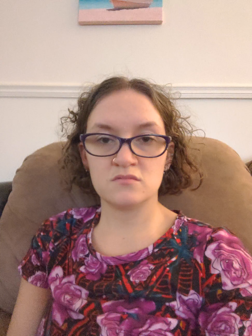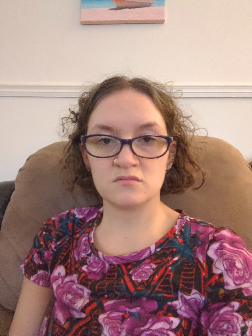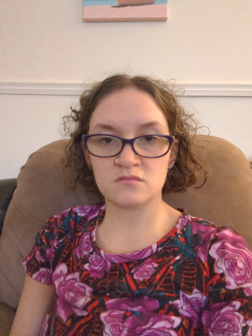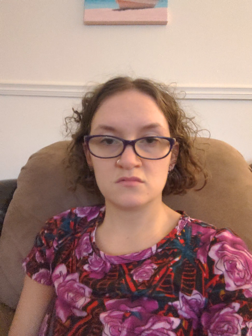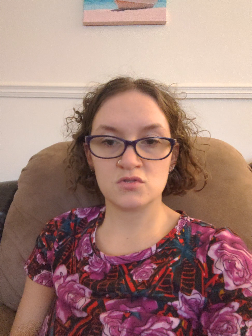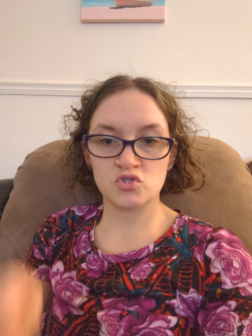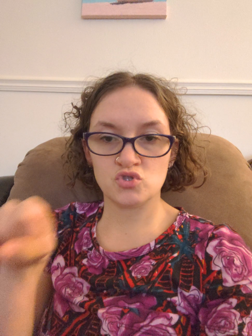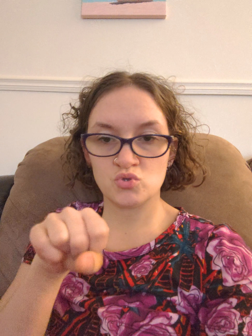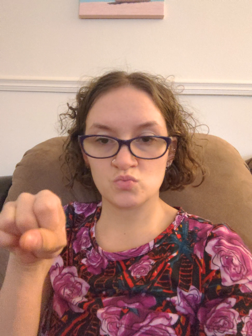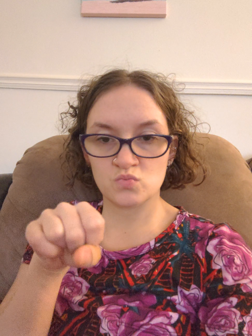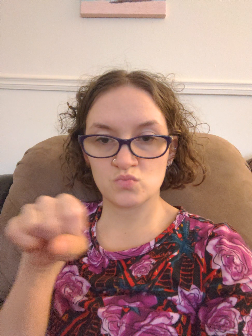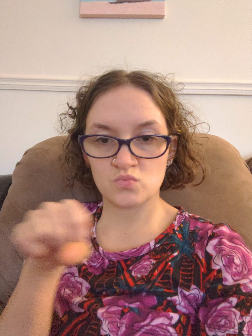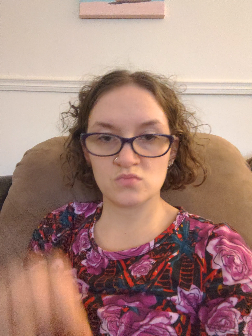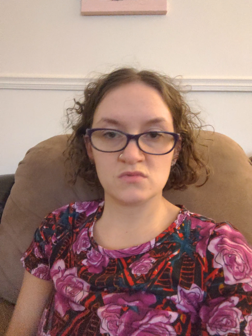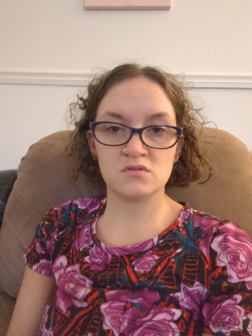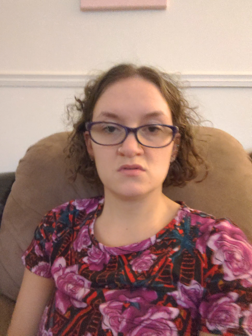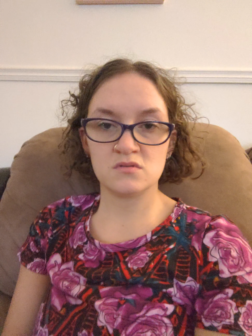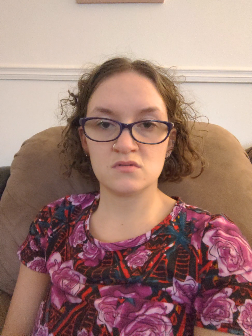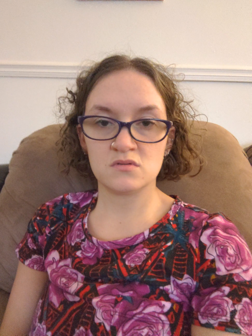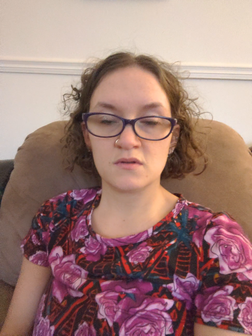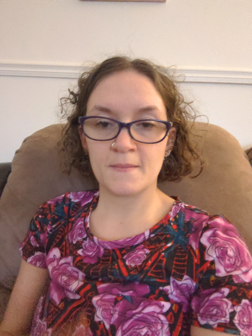shoe